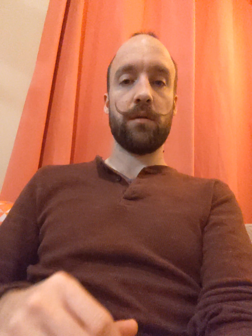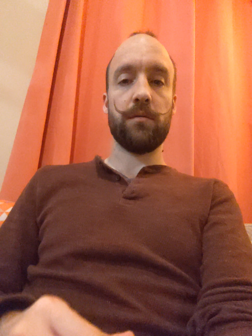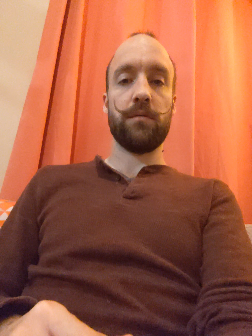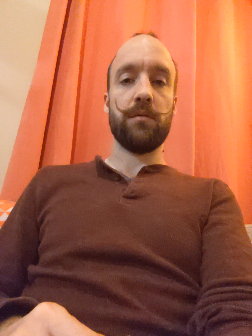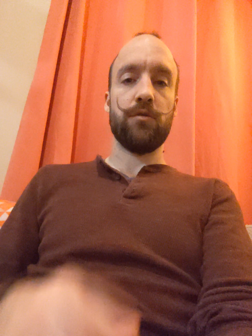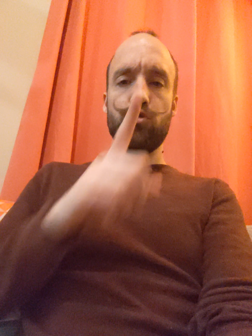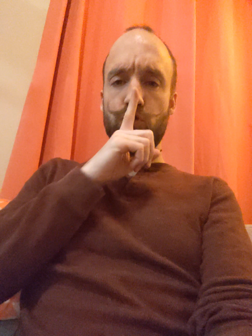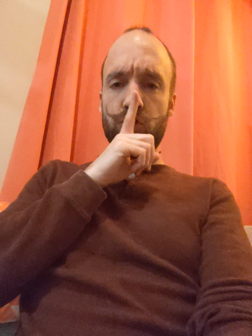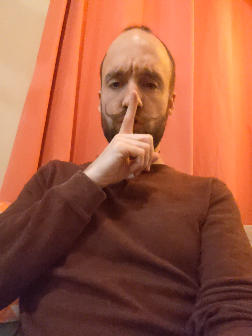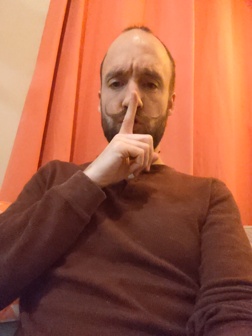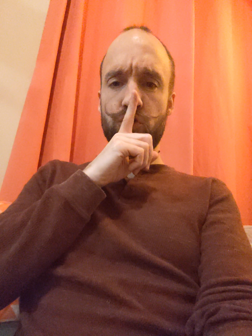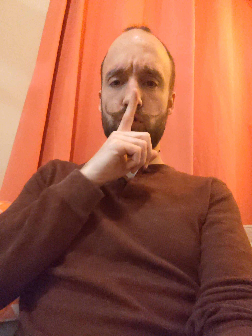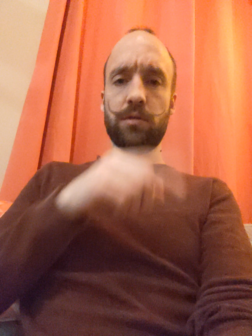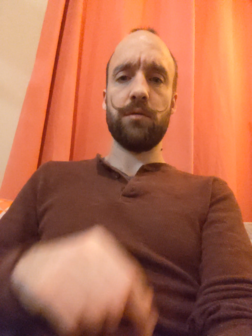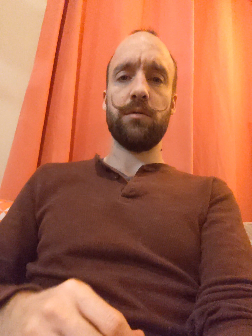shhh